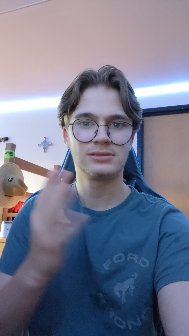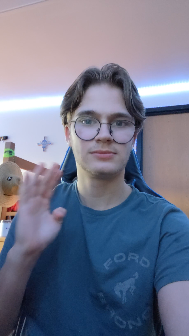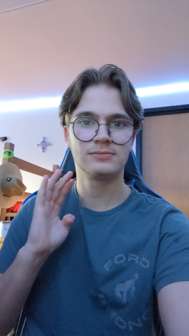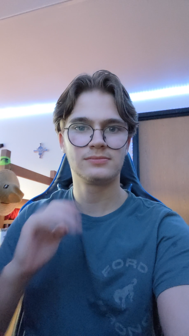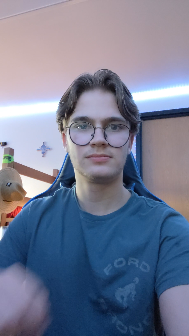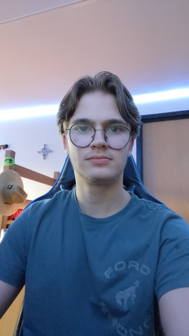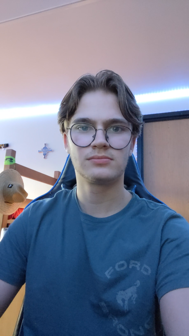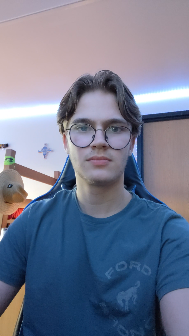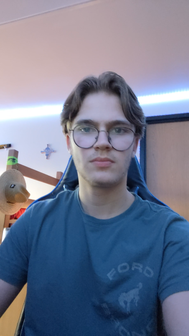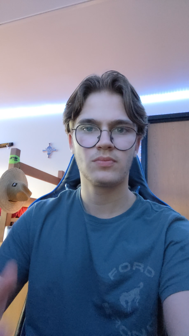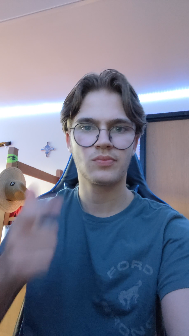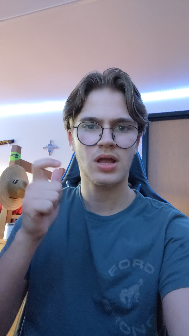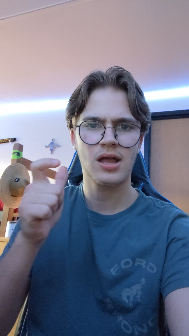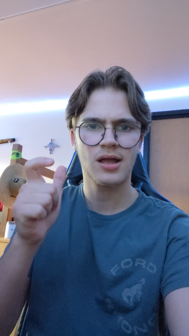run